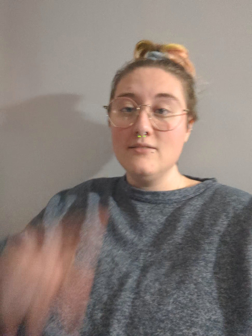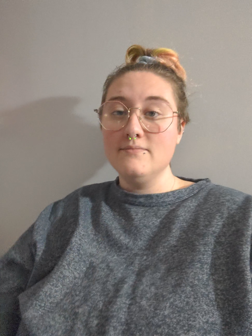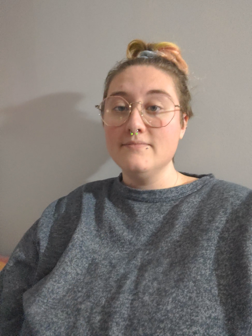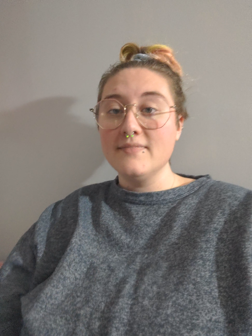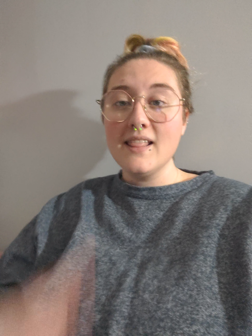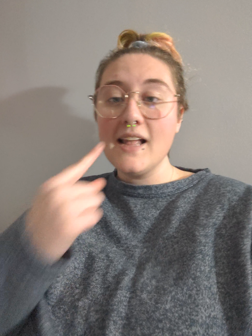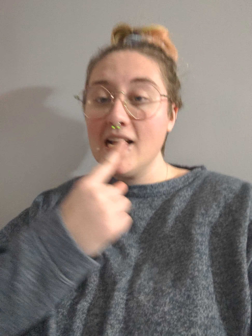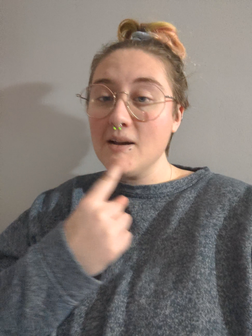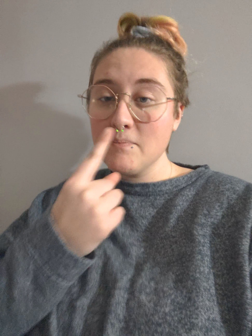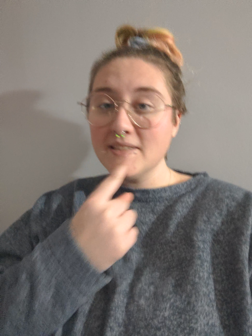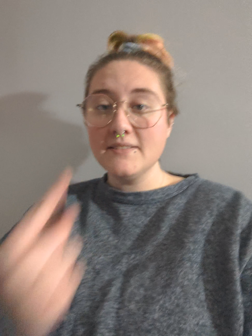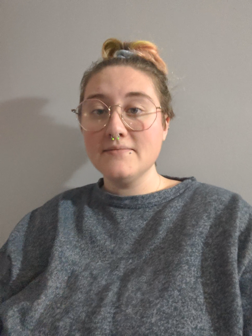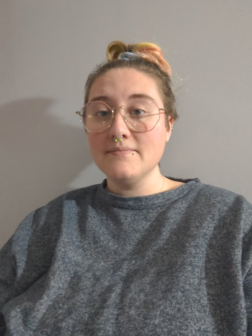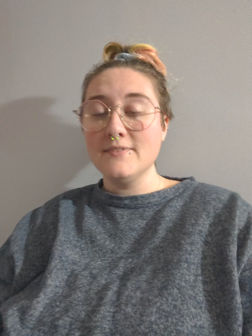lips